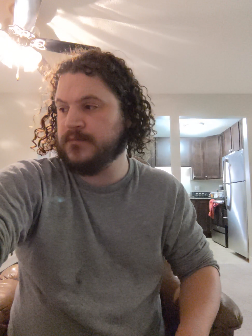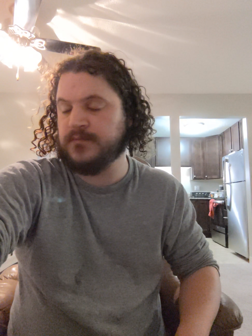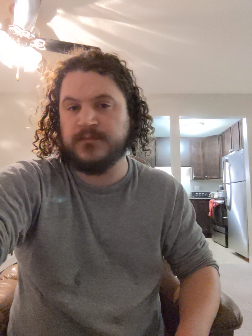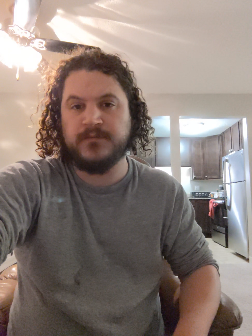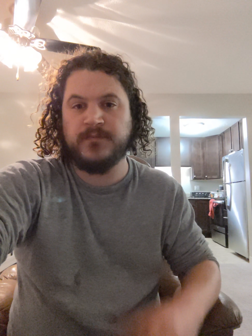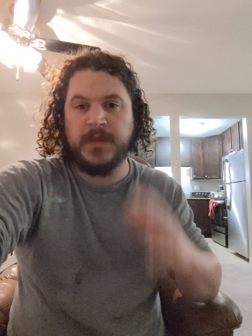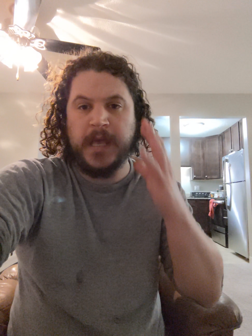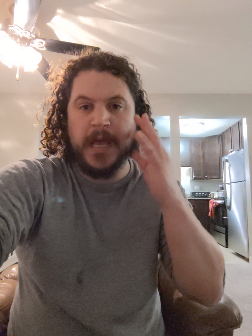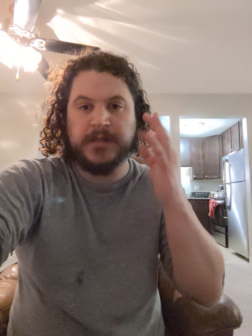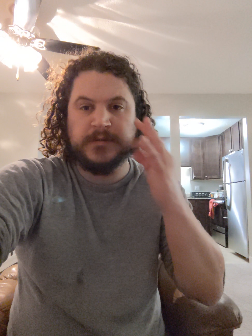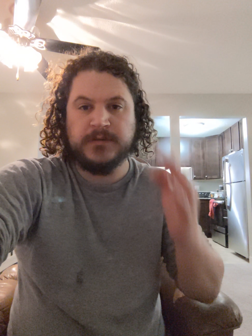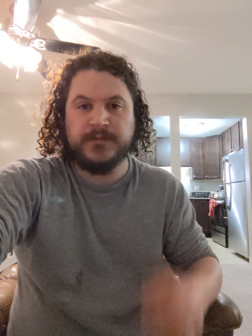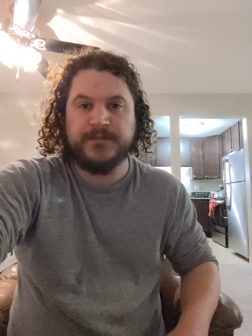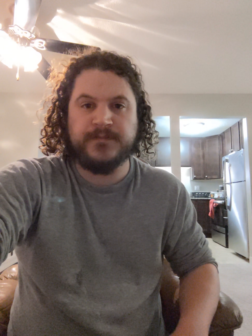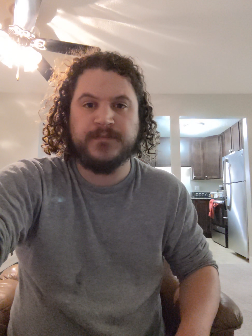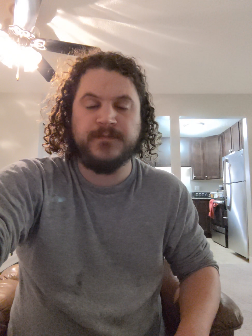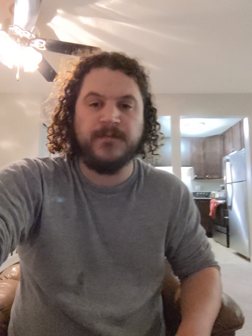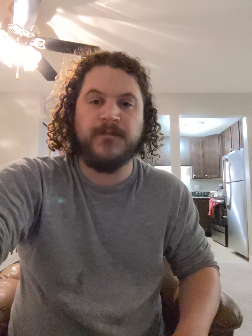cat